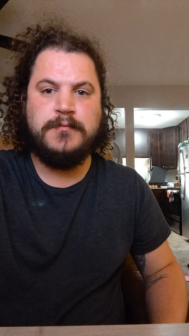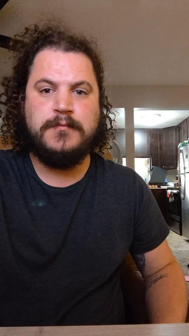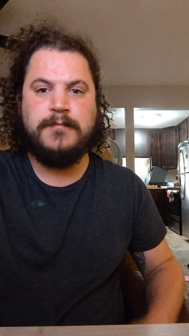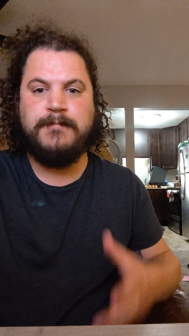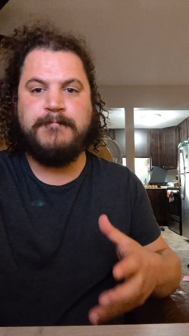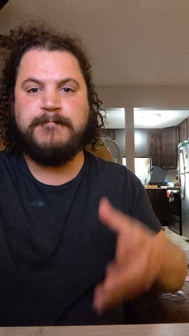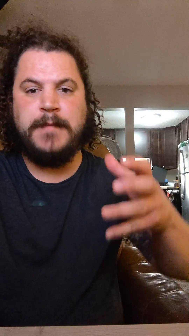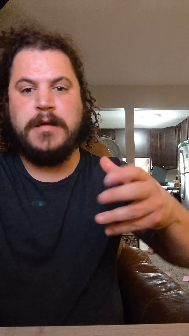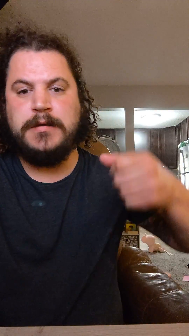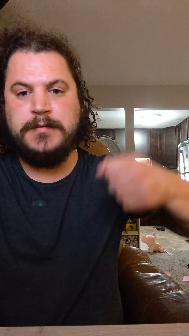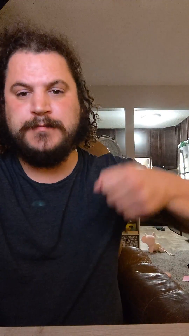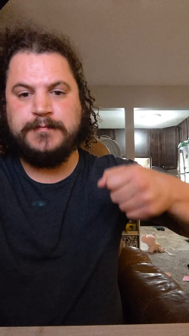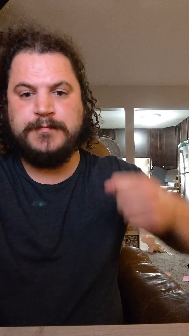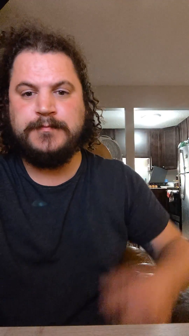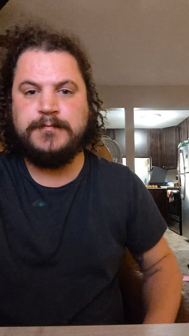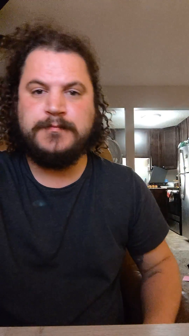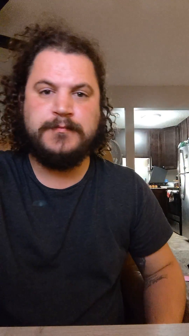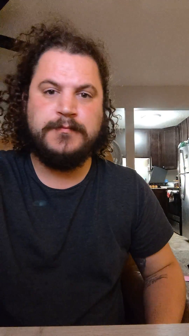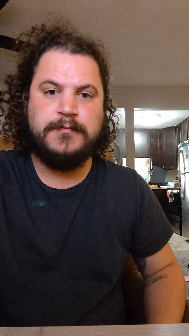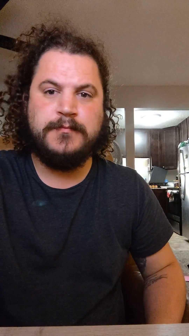bucket